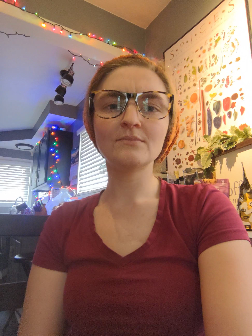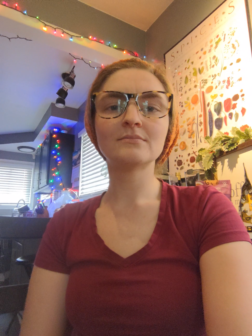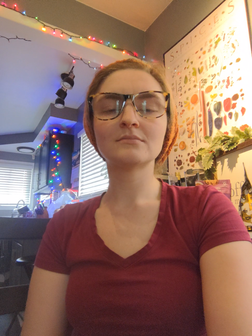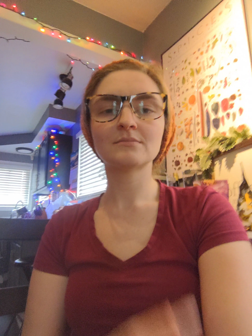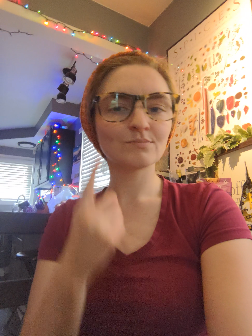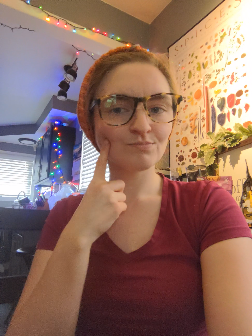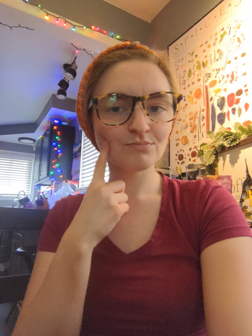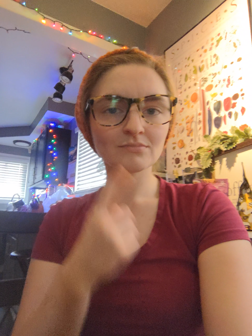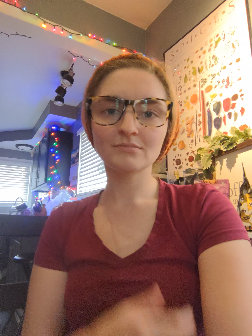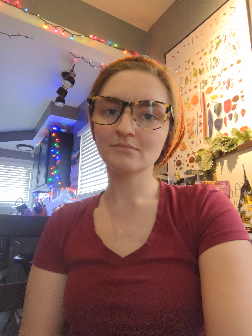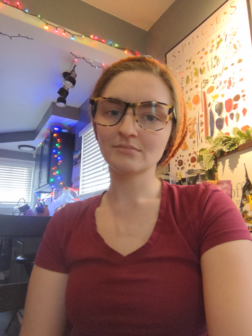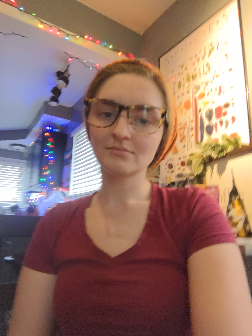cheek